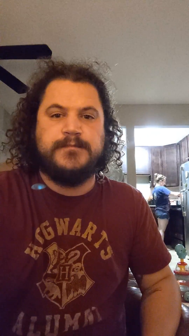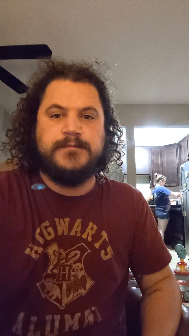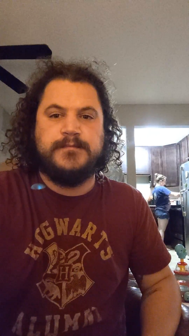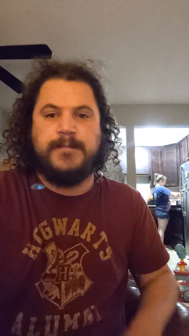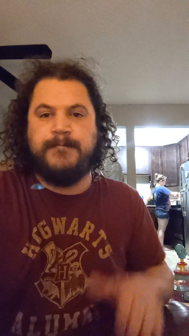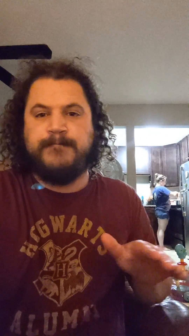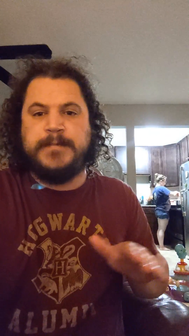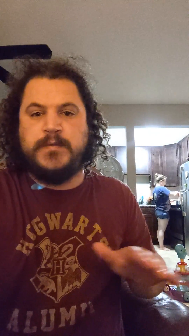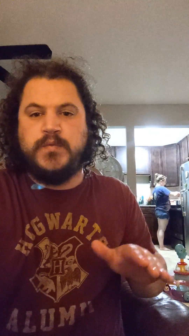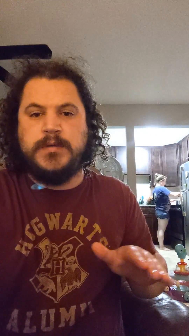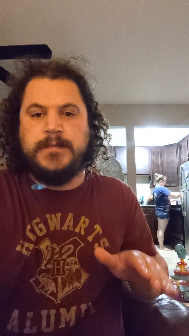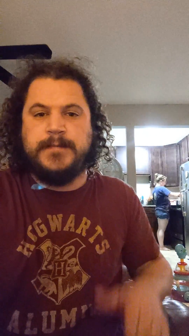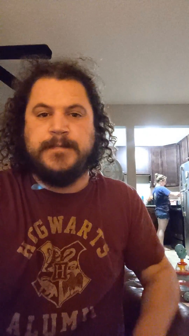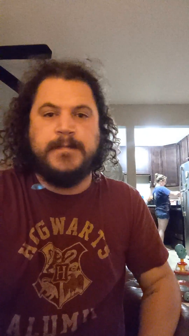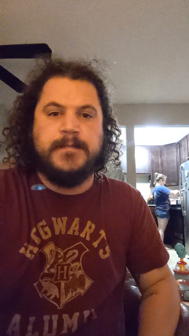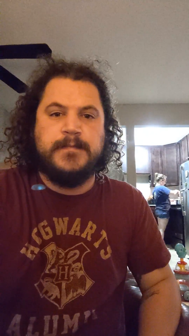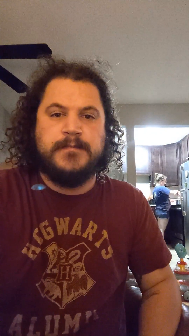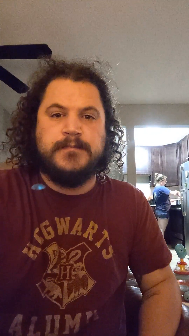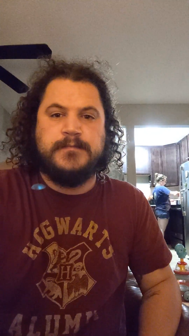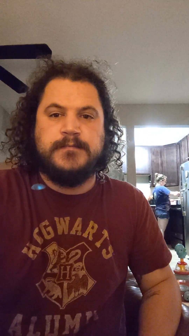penguin